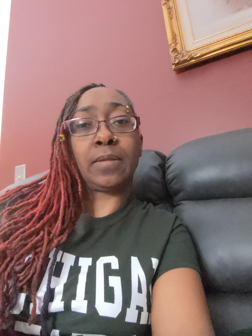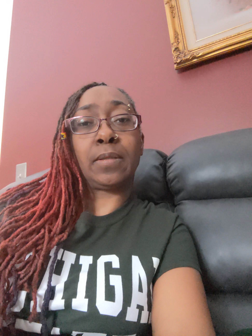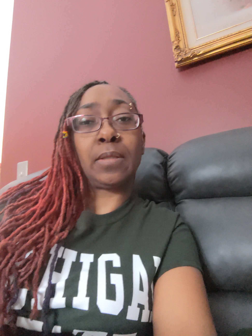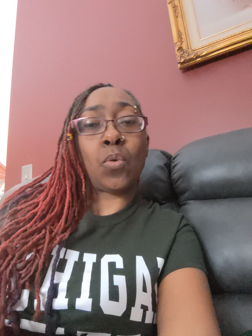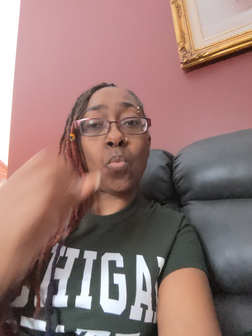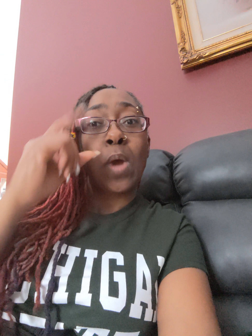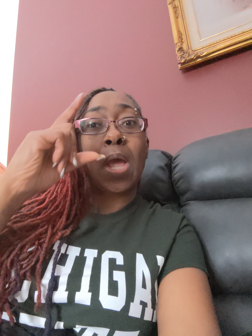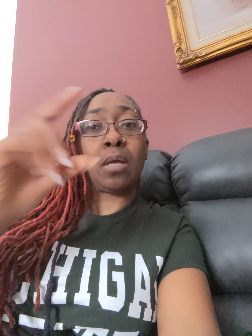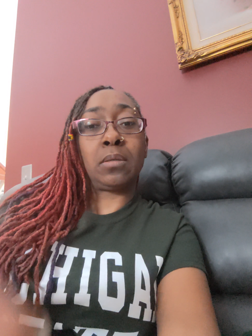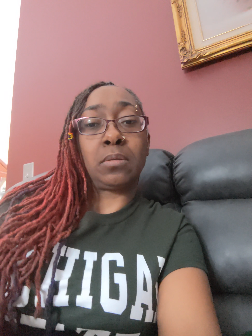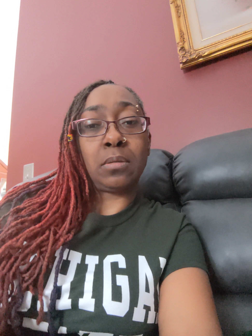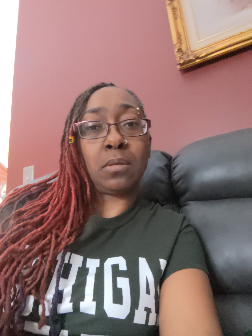wake